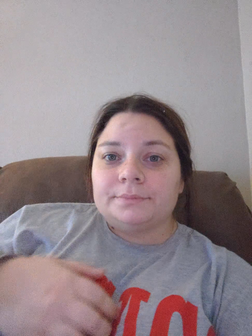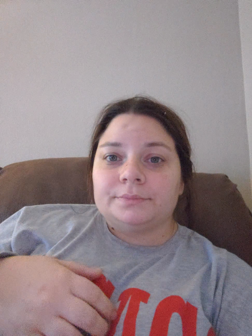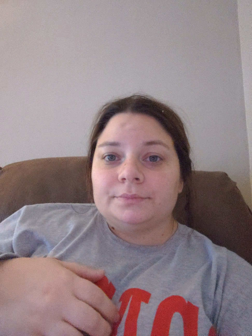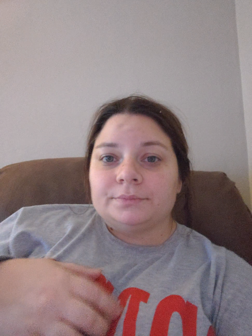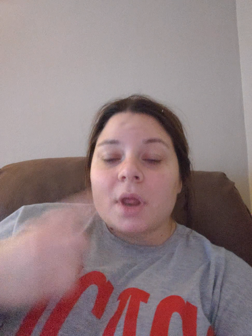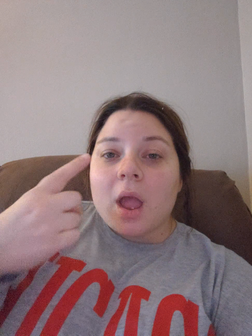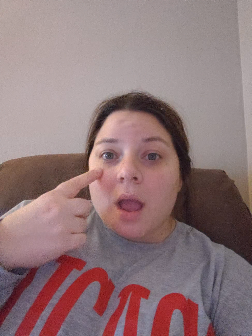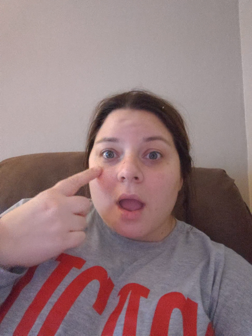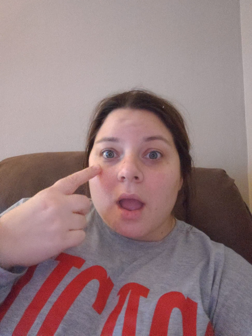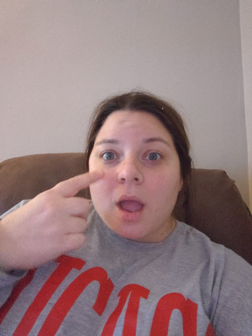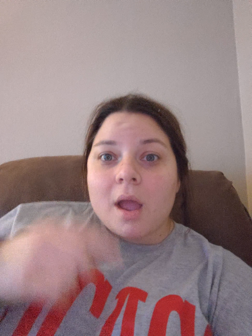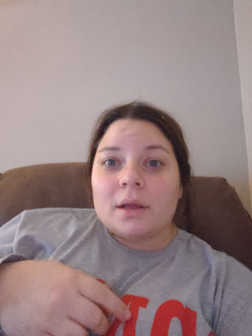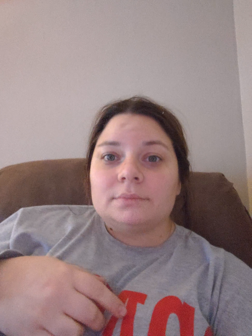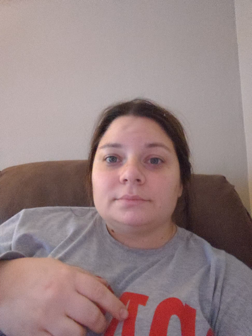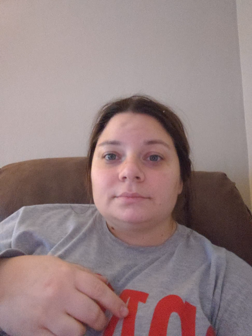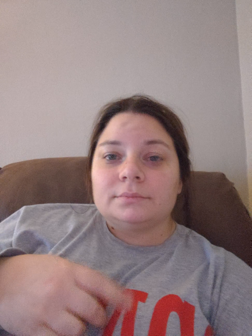eye